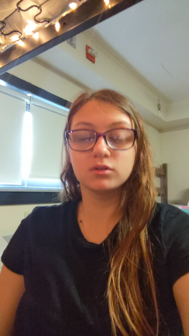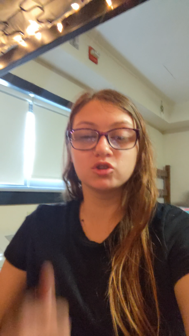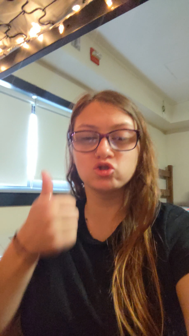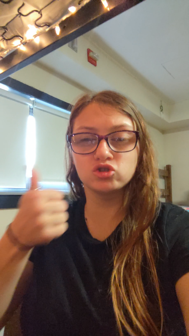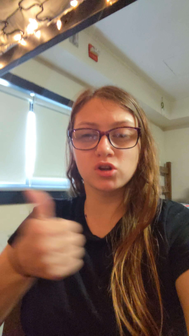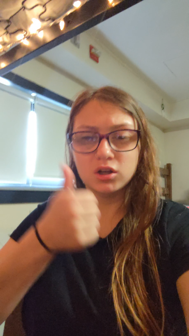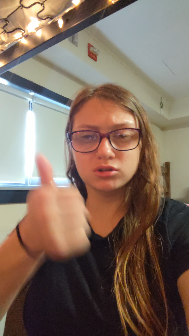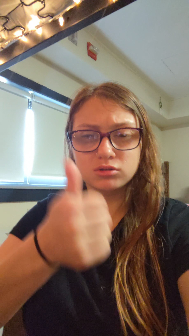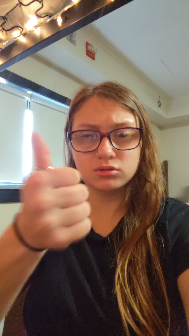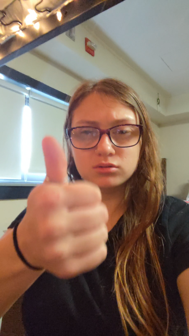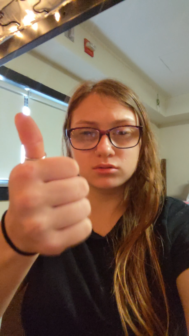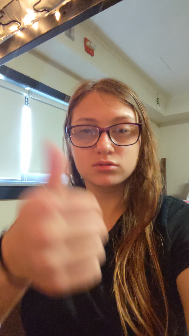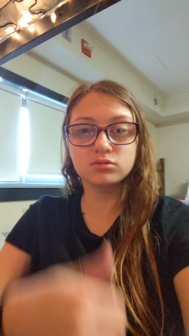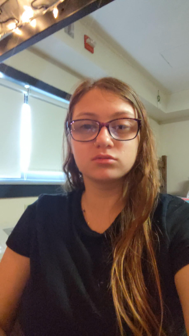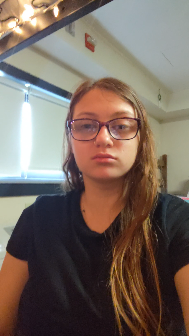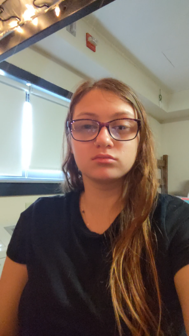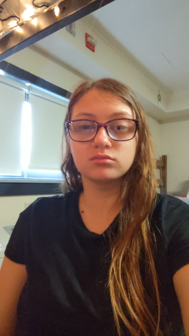chase